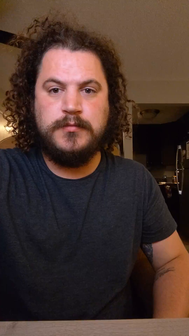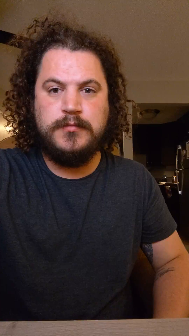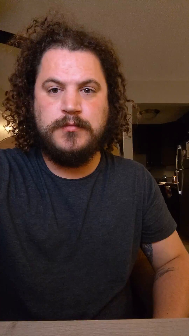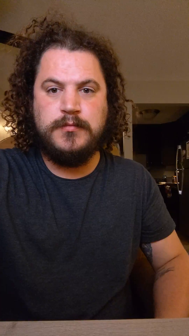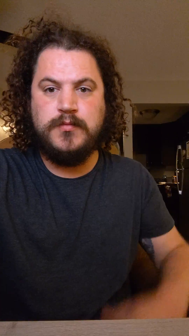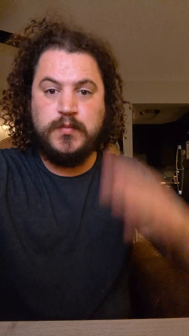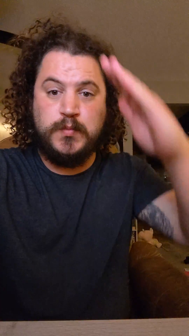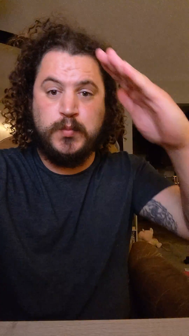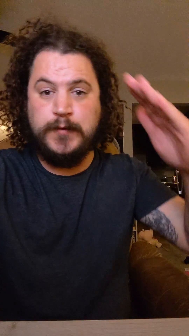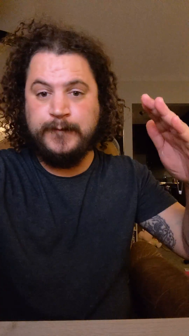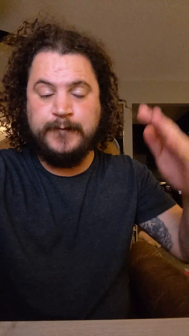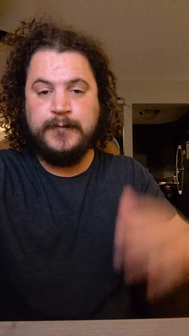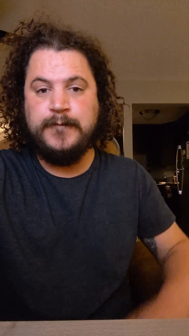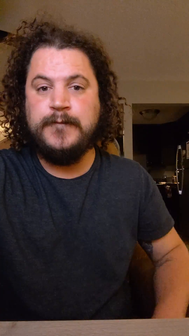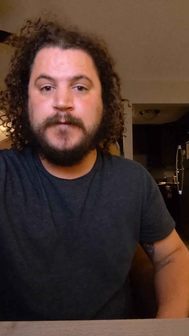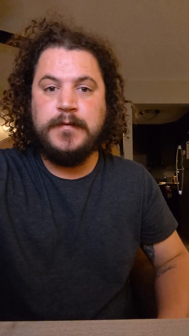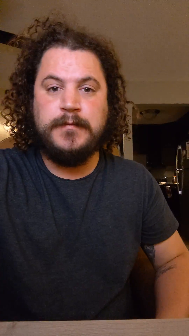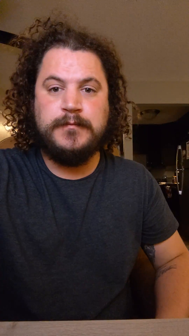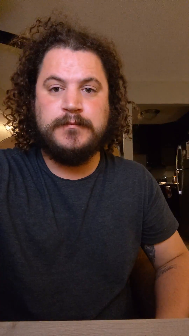roof